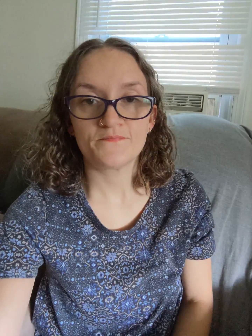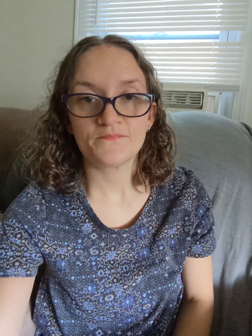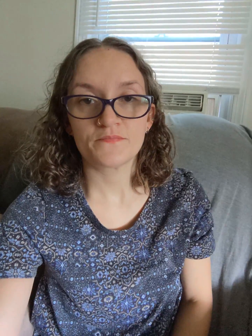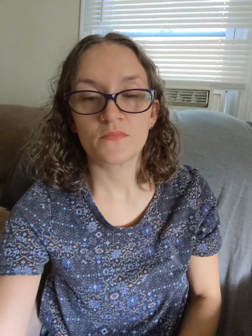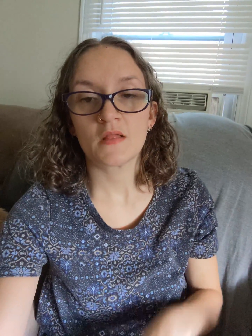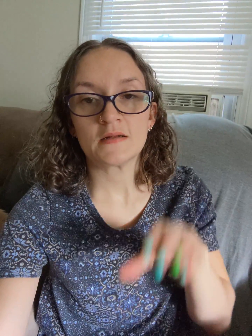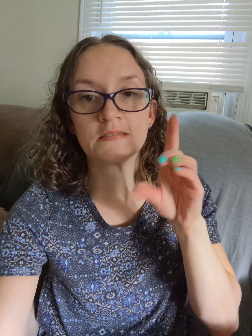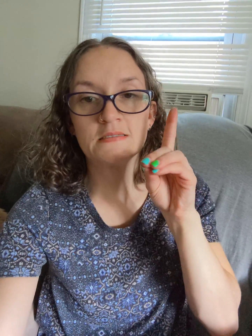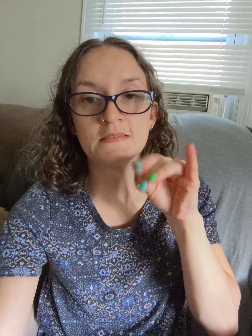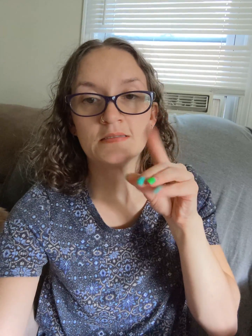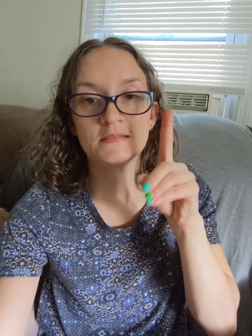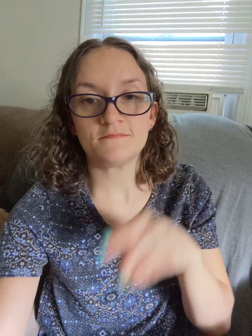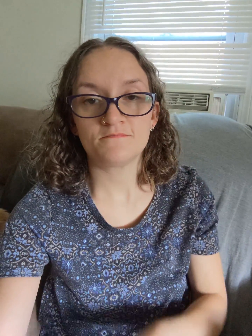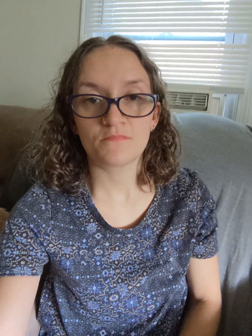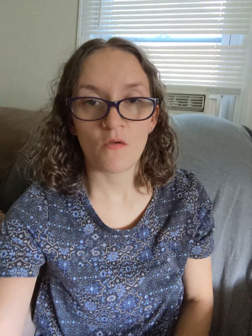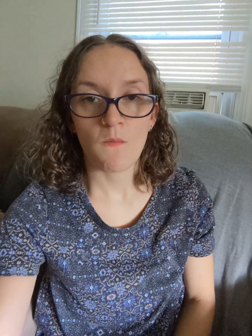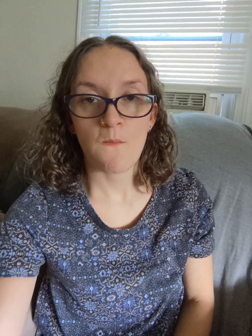did